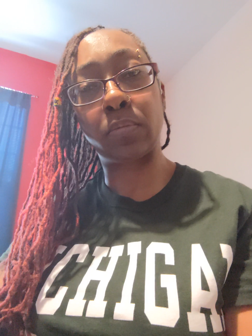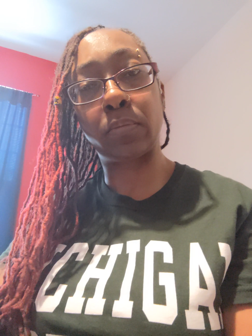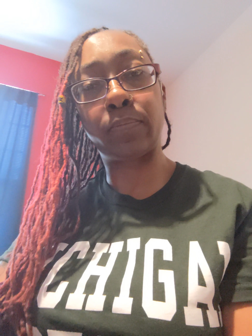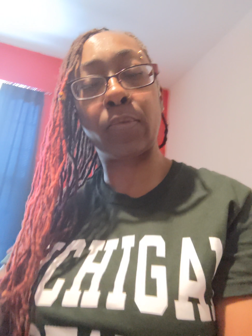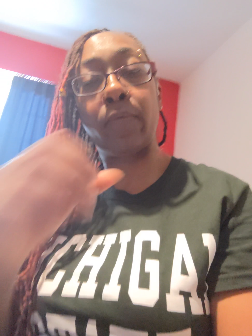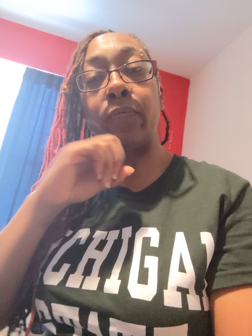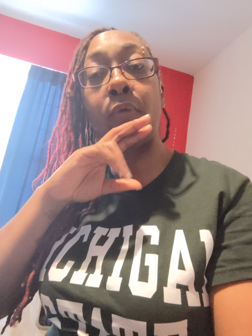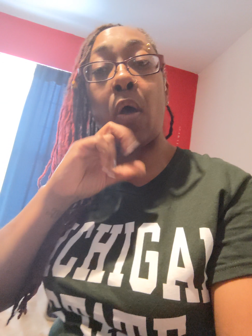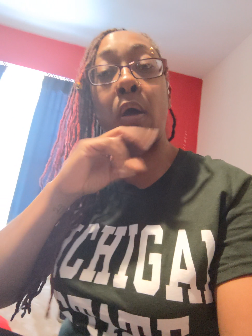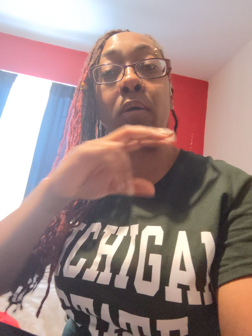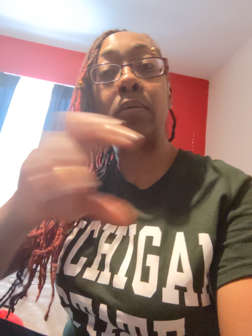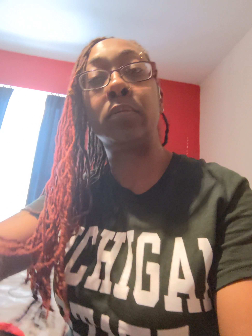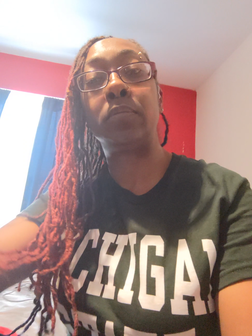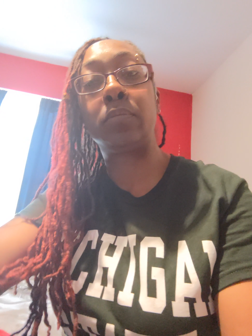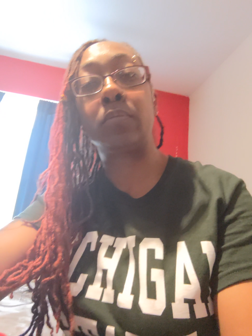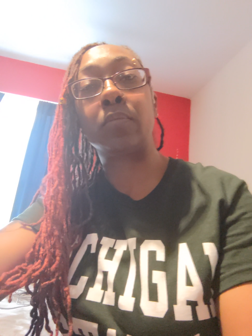frog